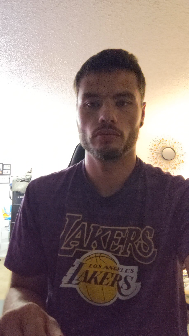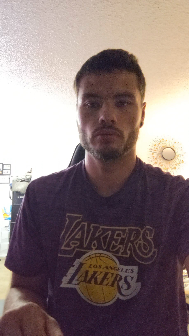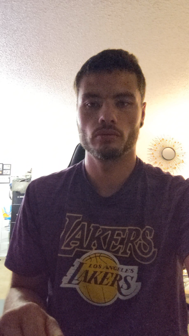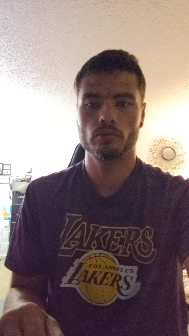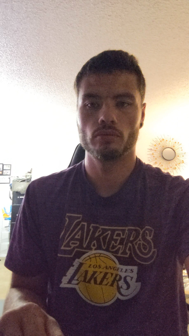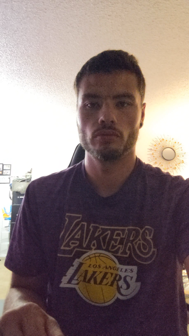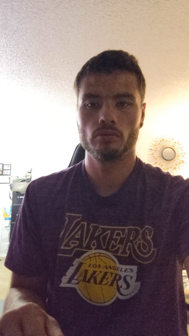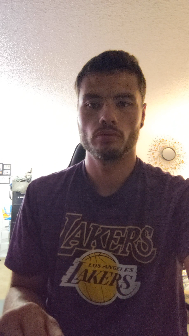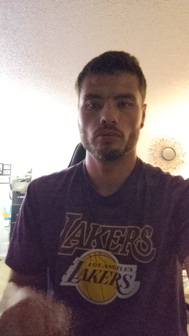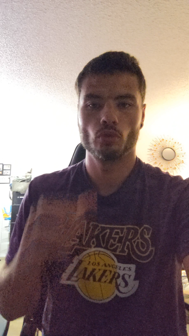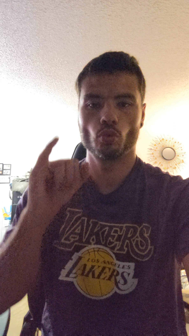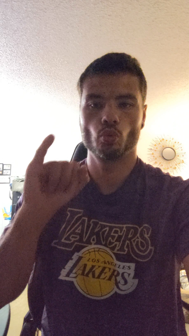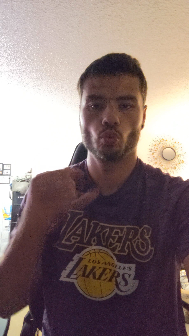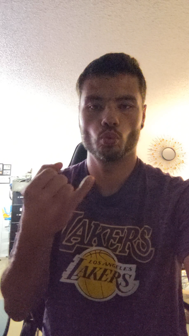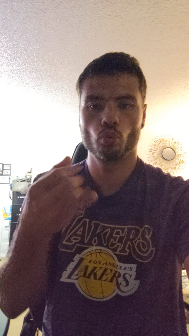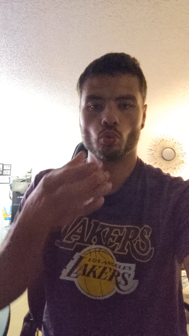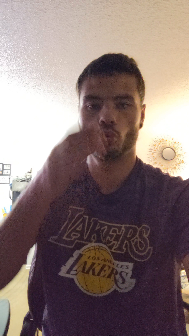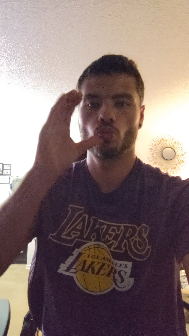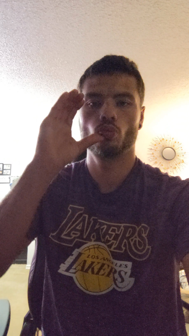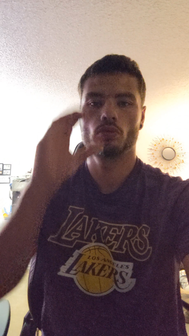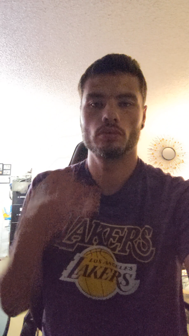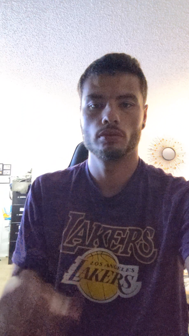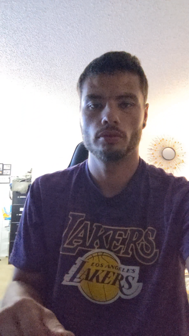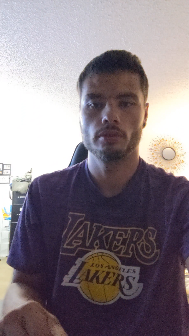juice